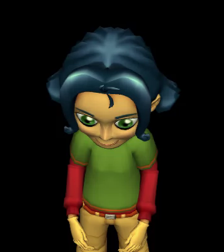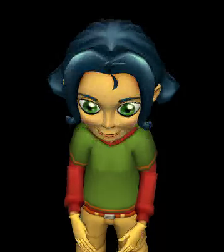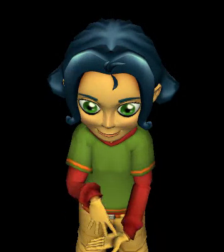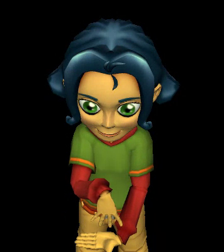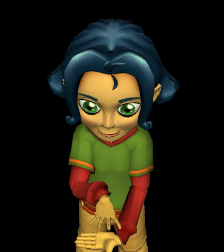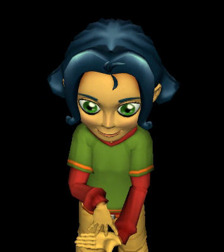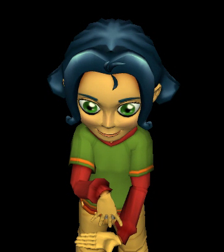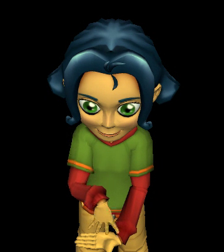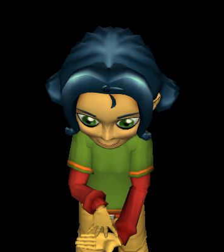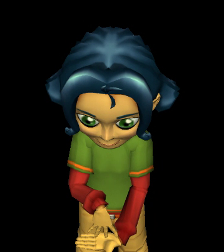أثينا